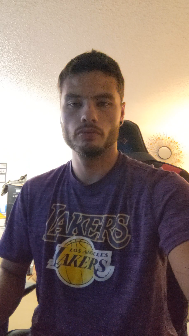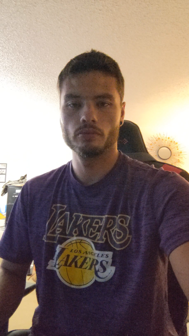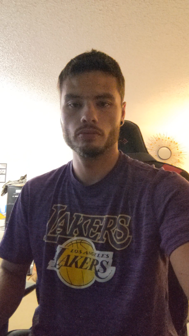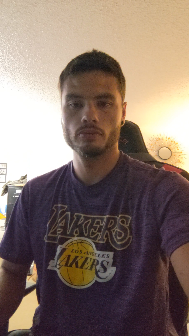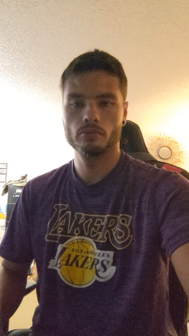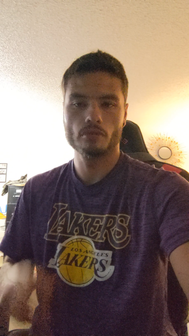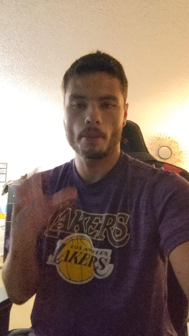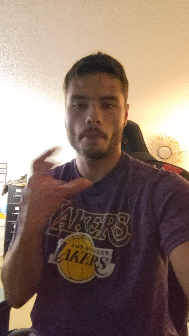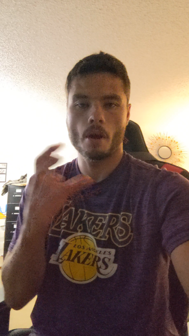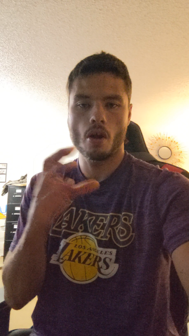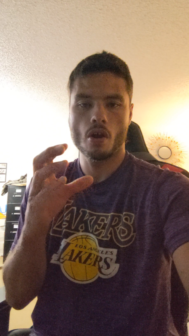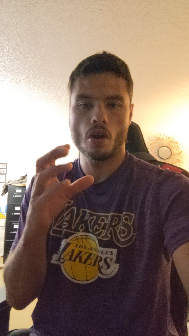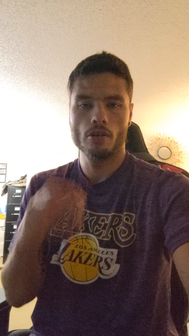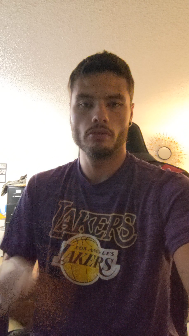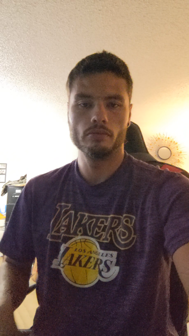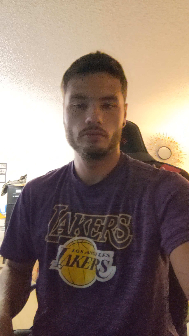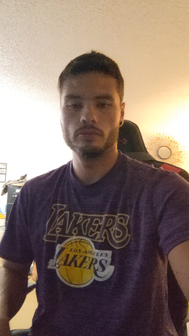ball